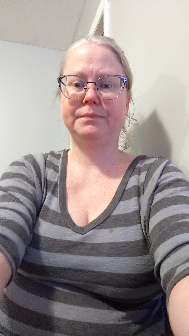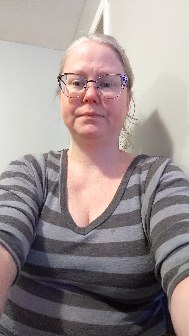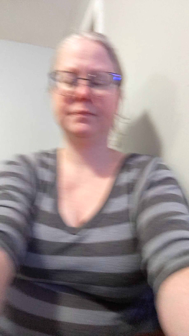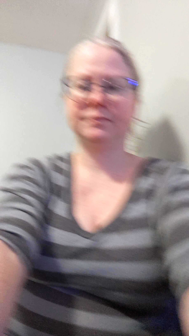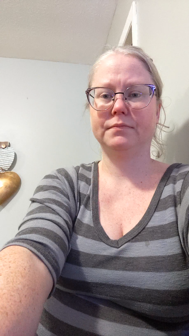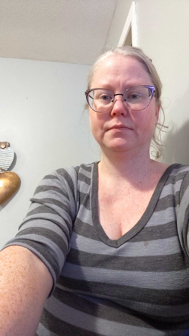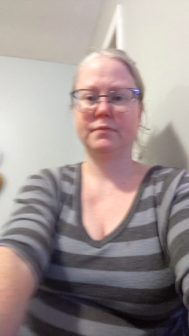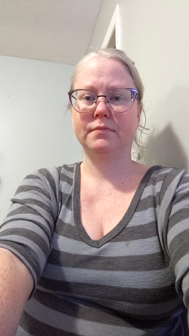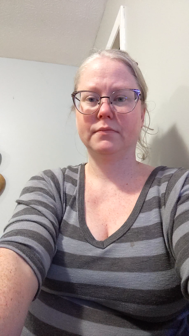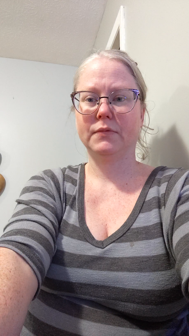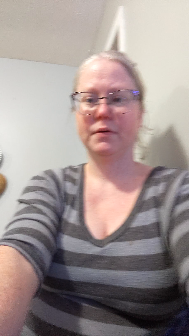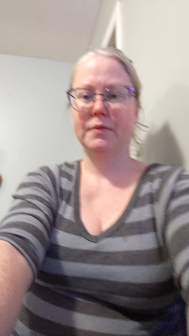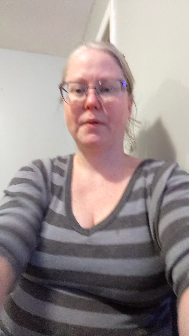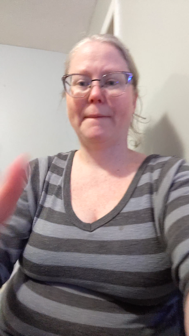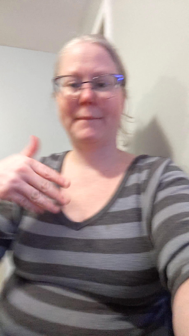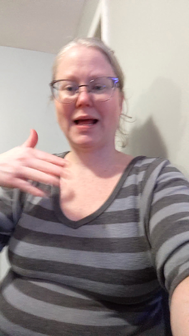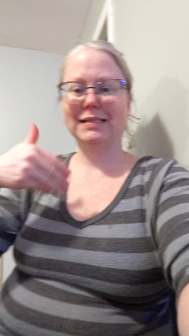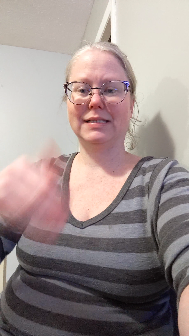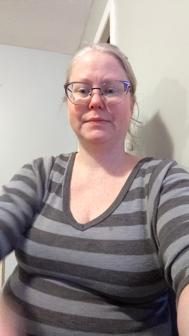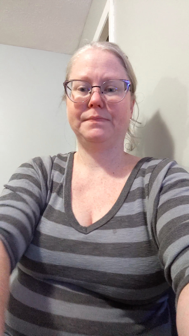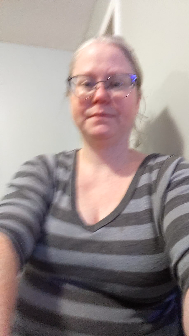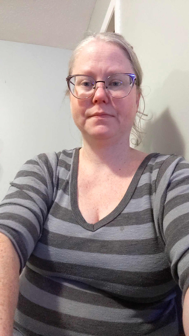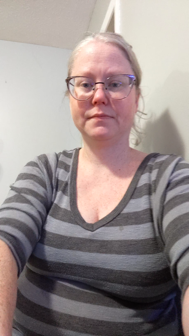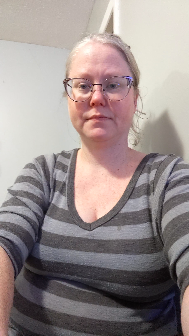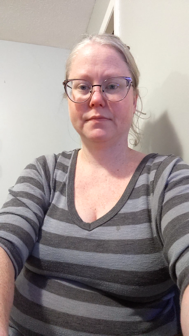pants